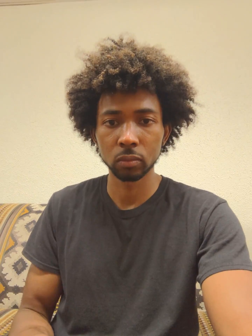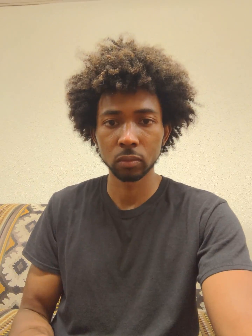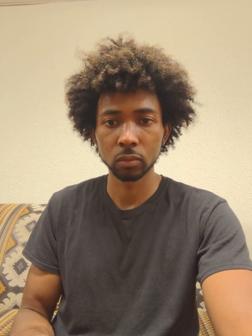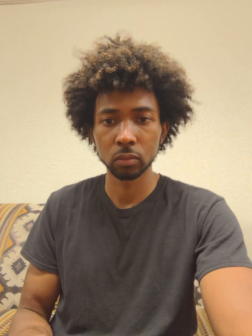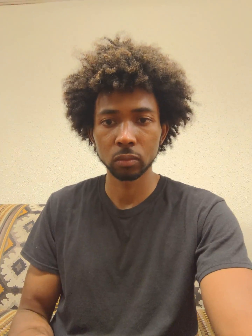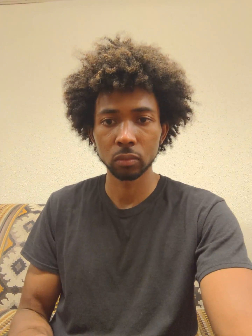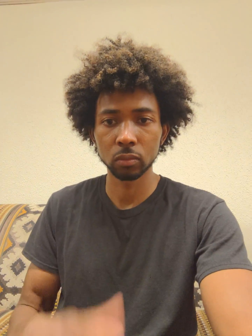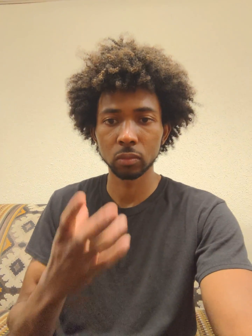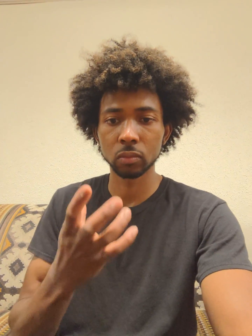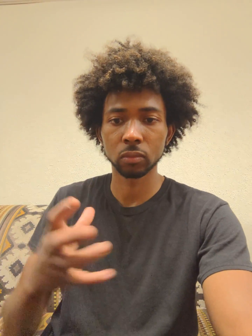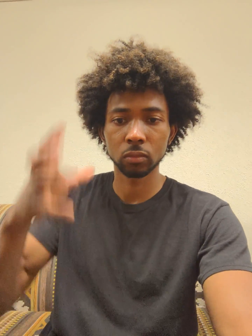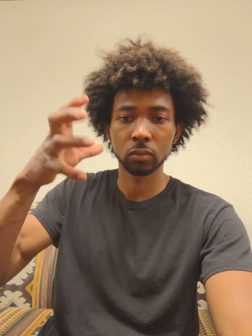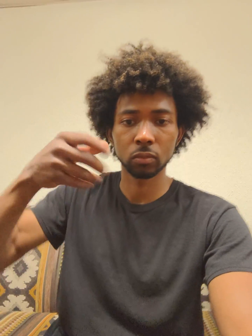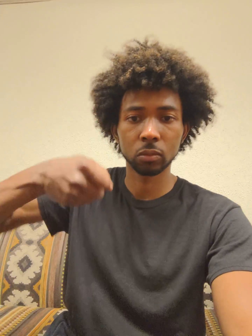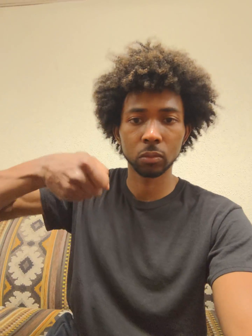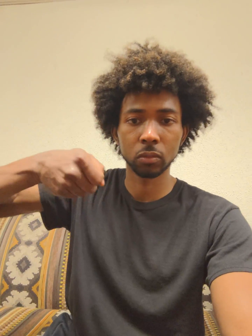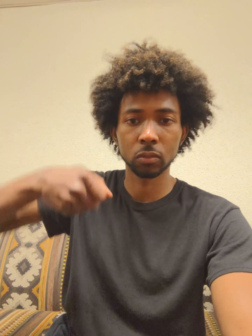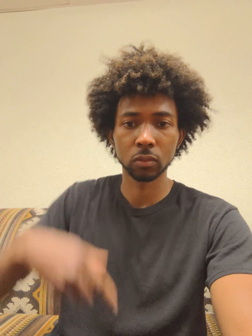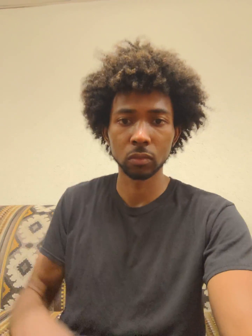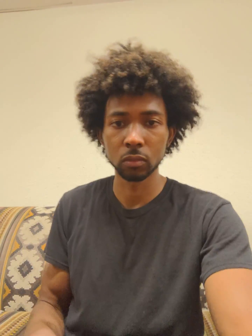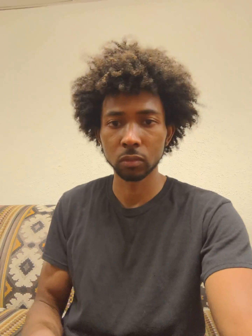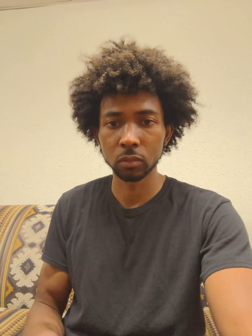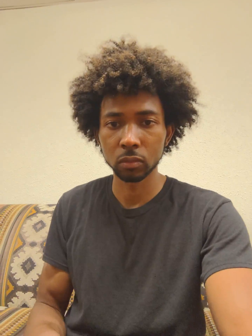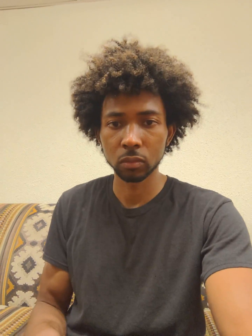basket